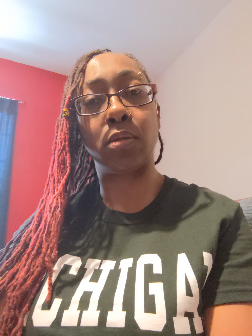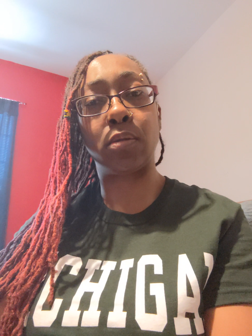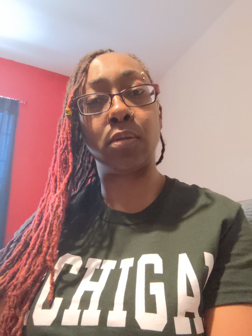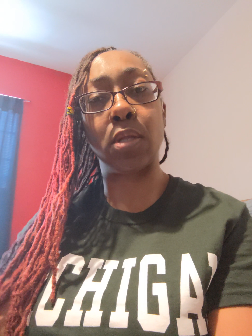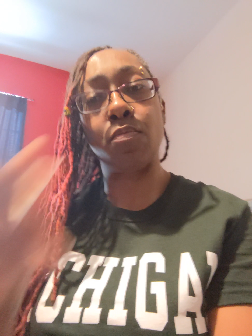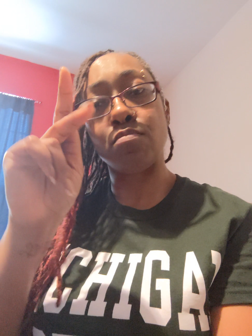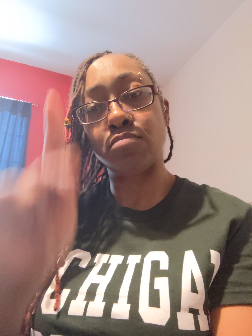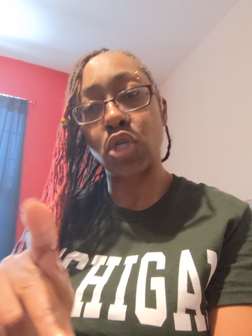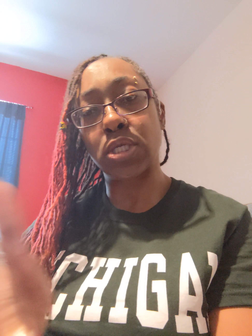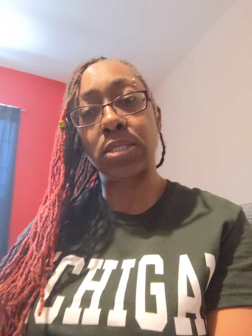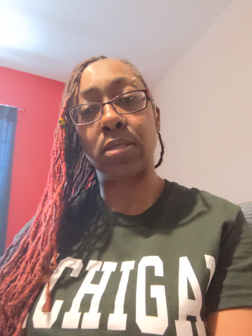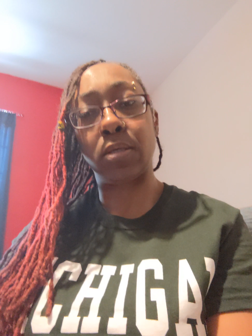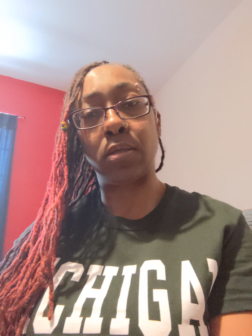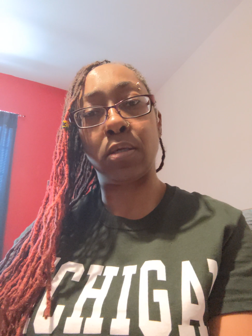person